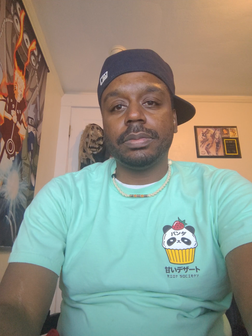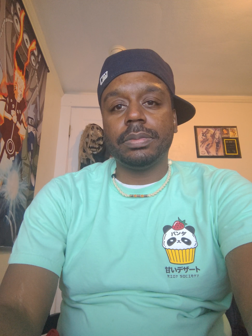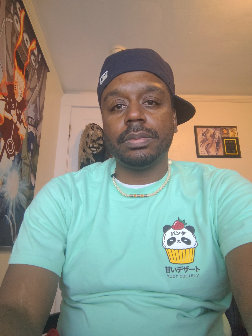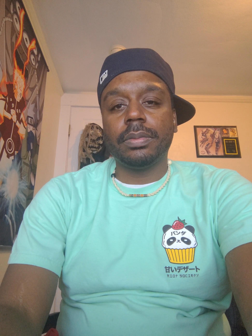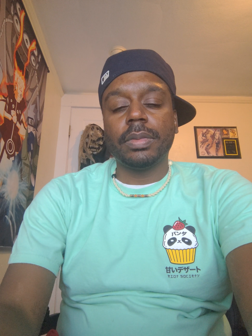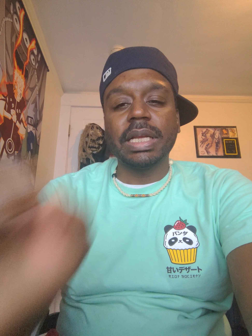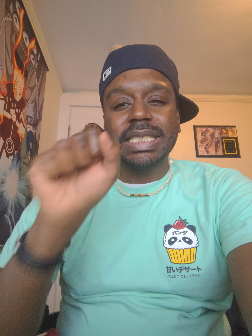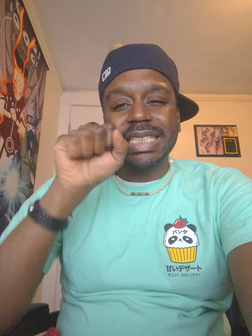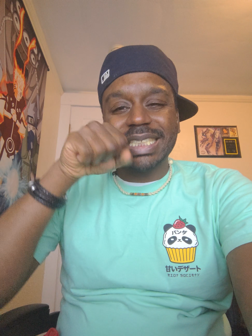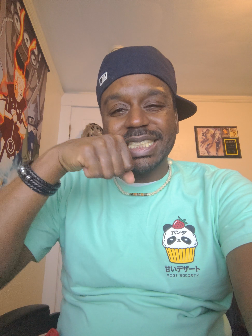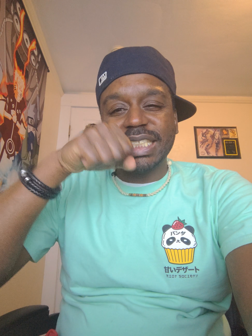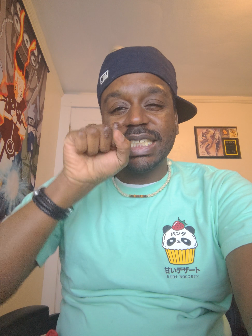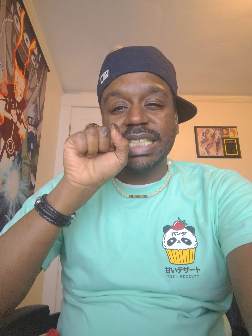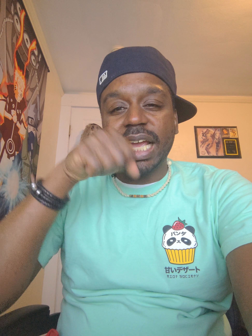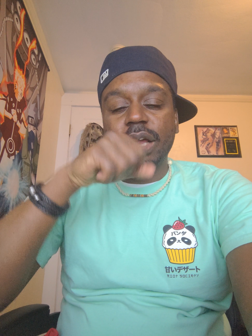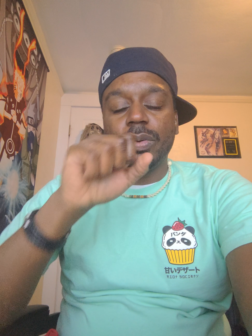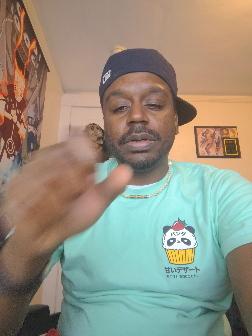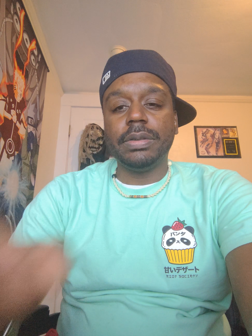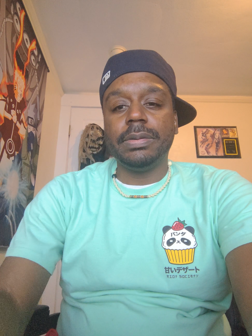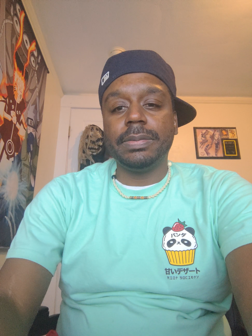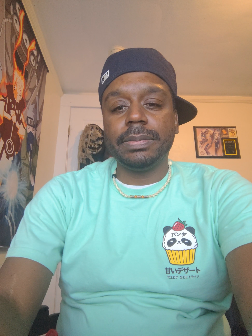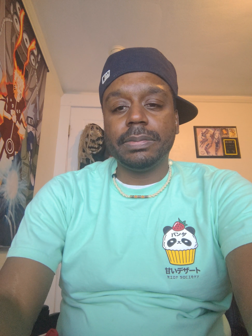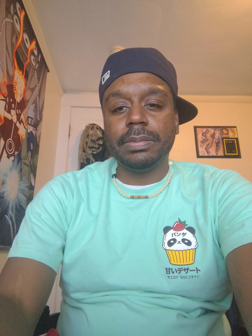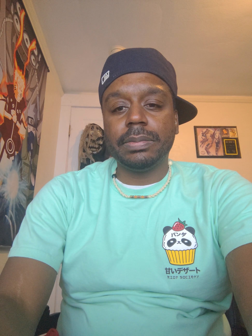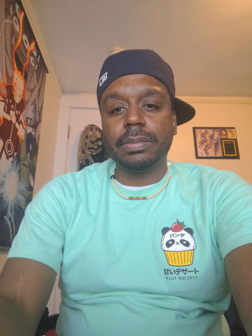carrot